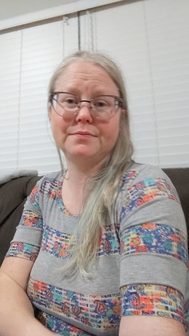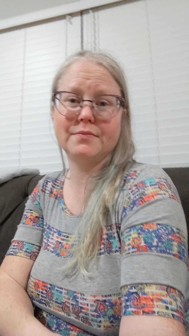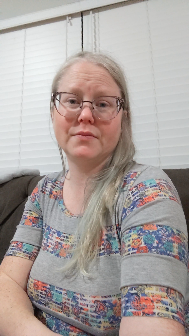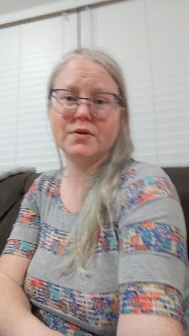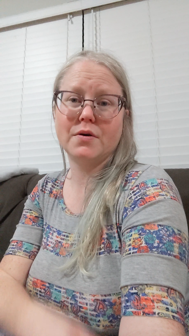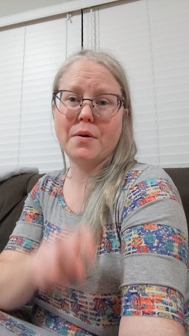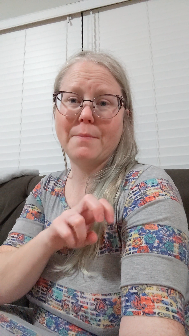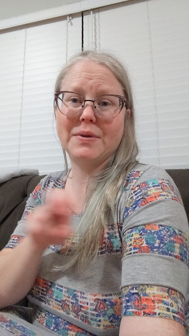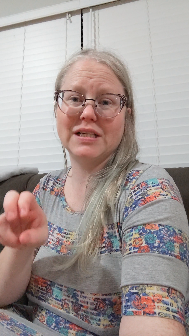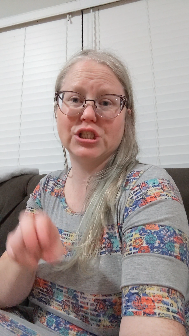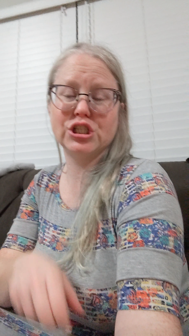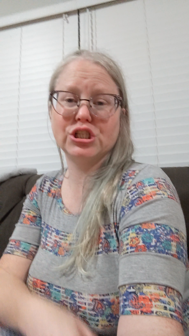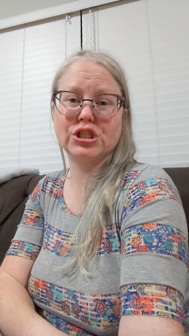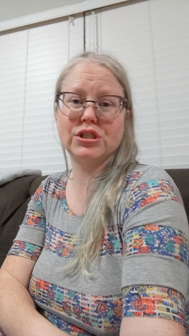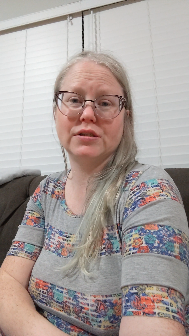bench